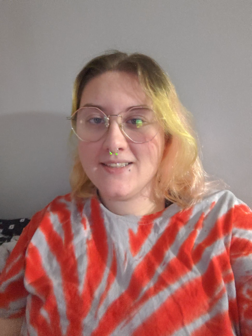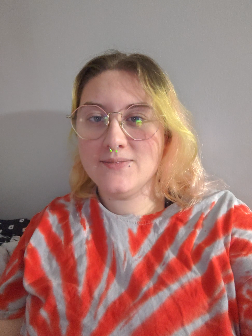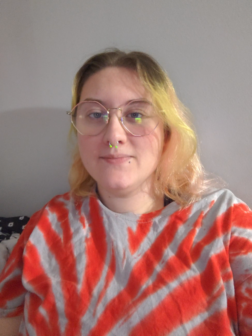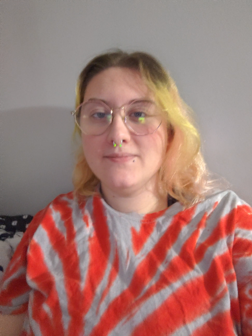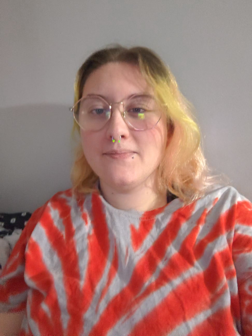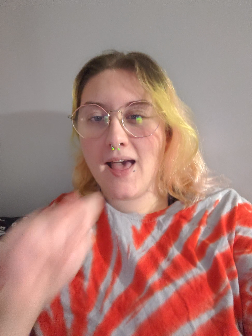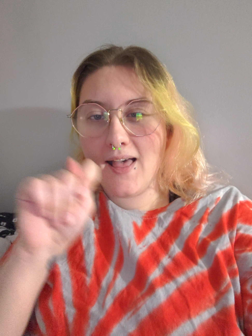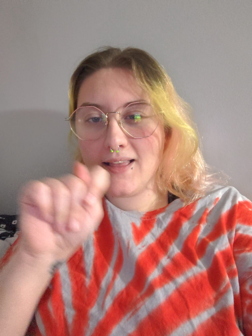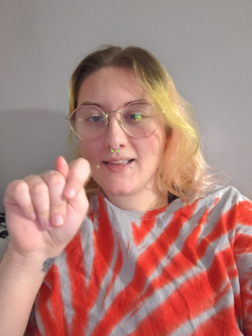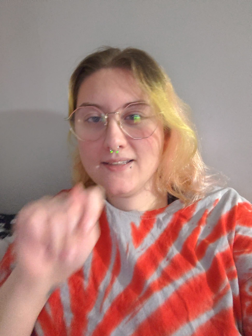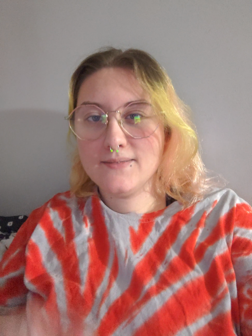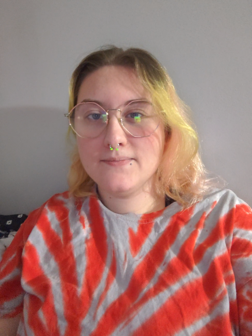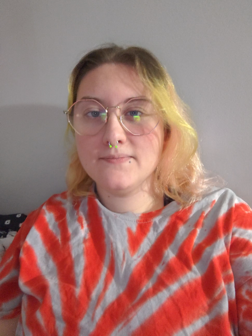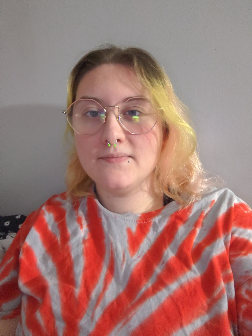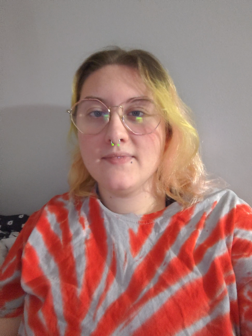potty